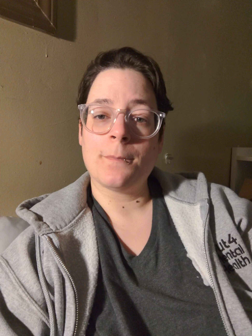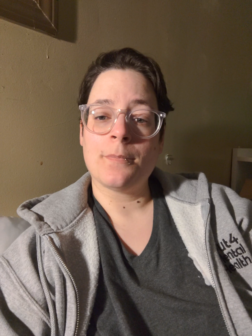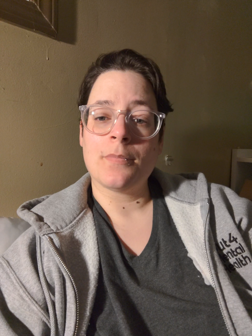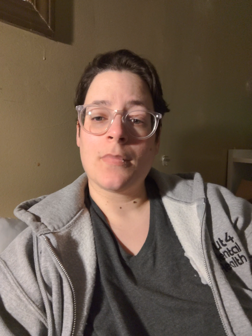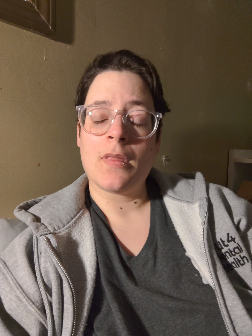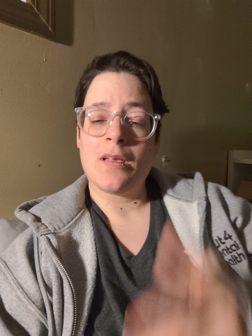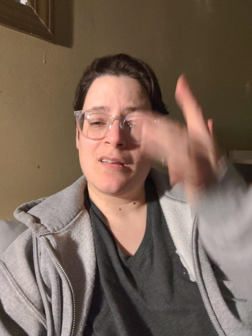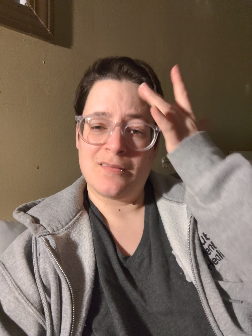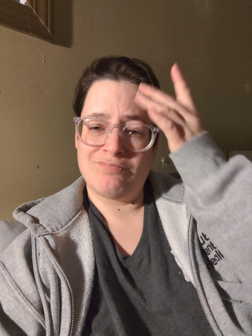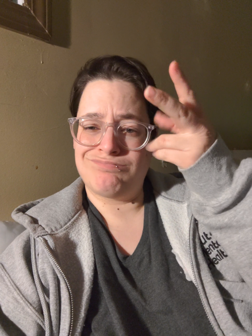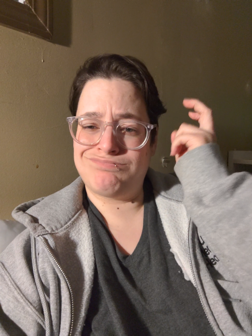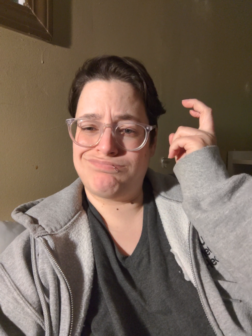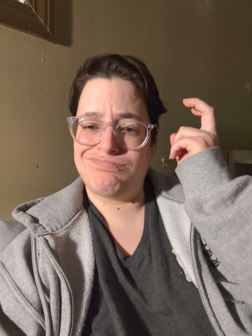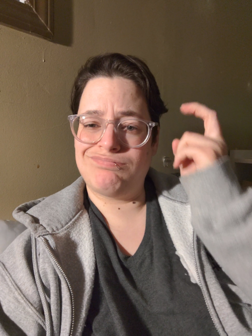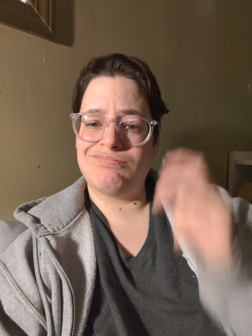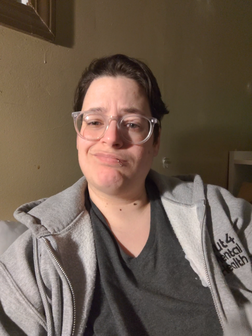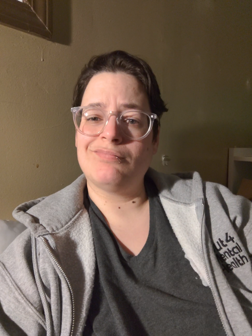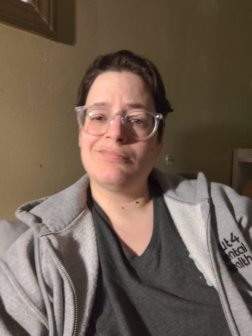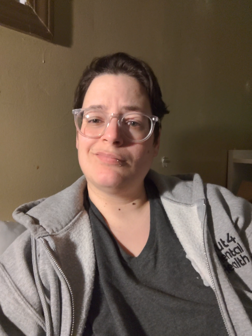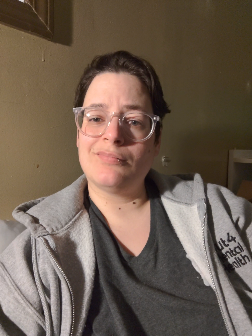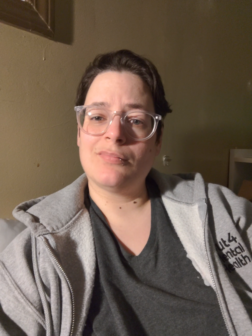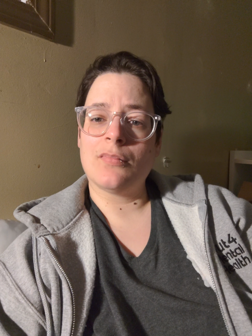sick